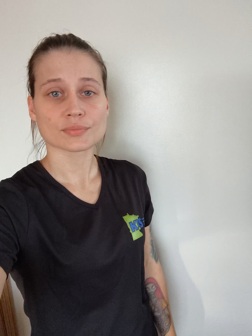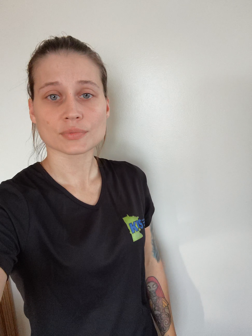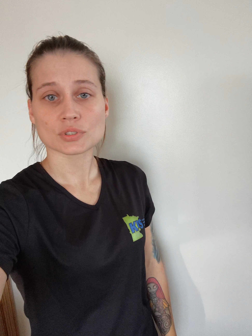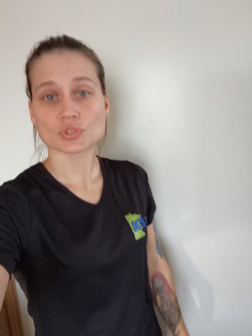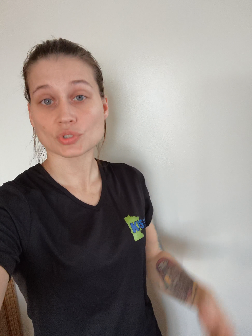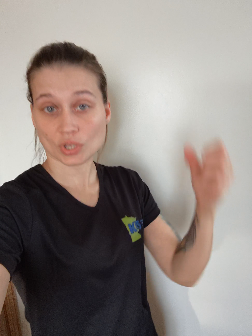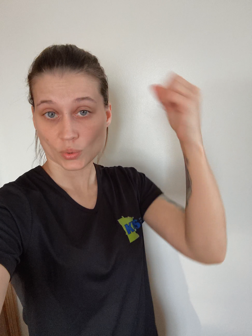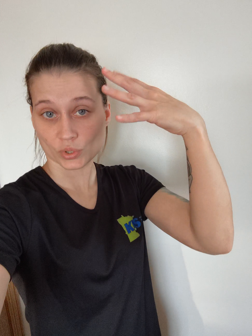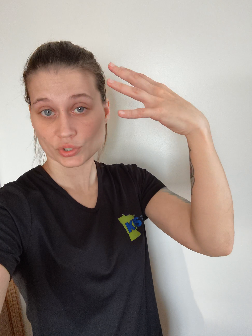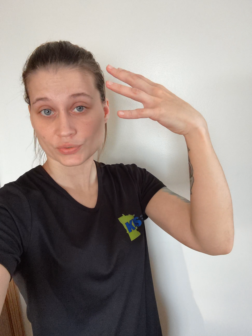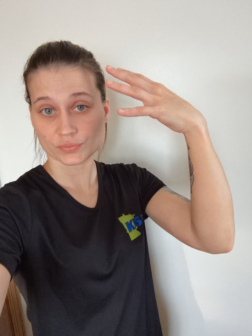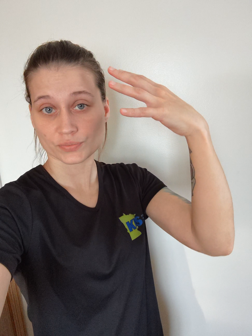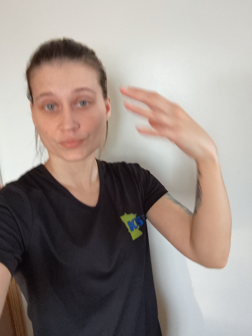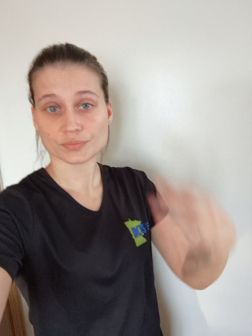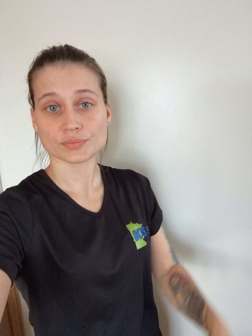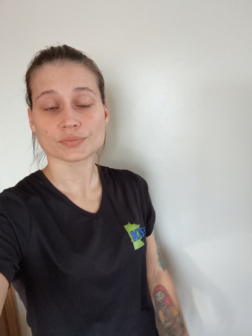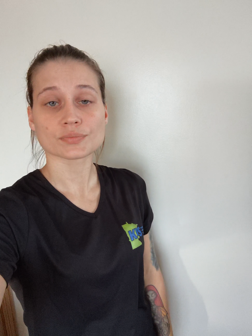shower